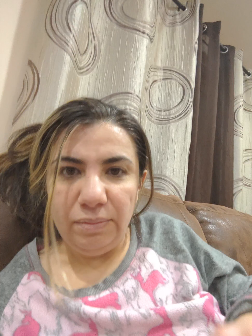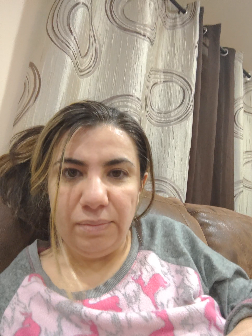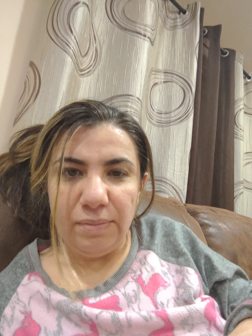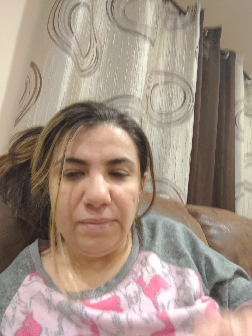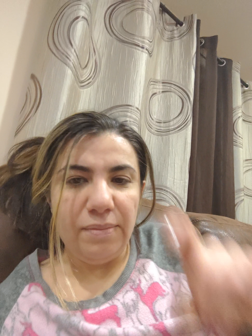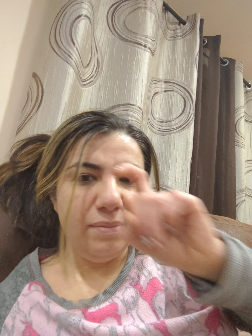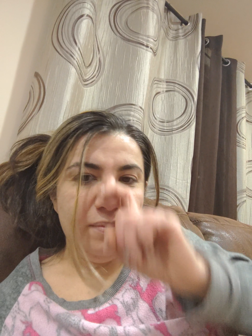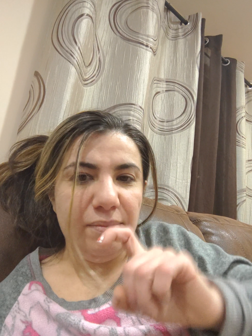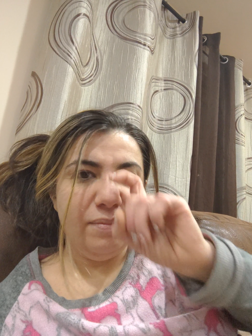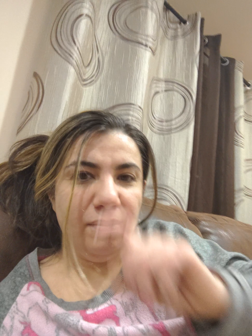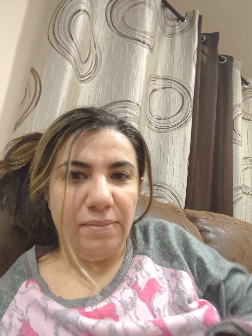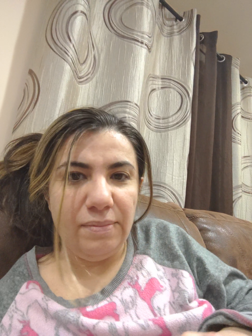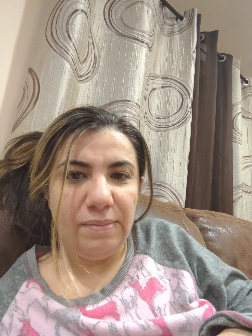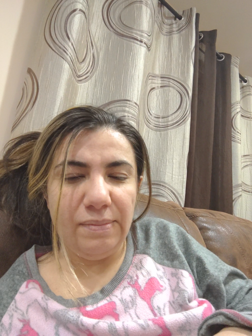doll